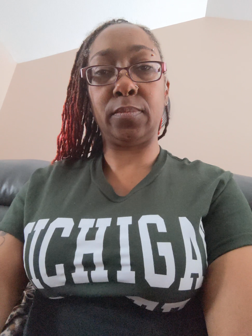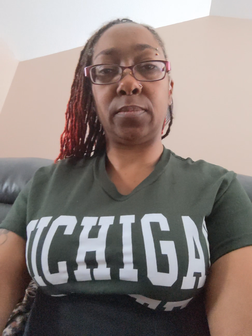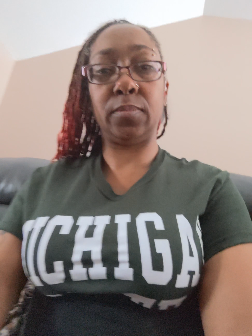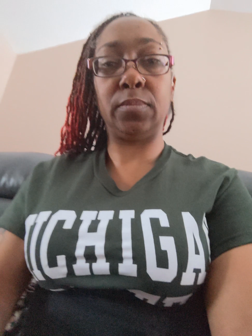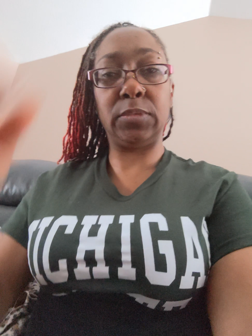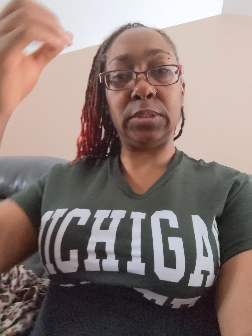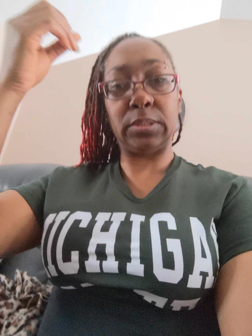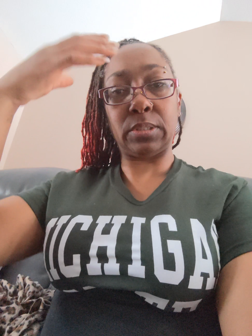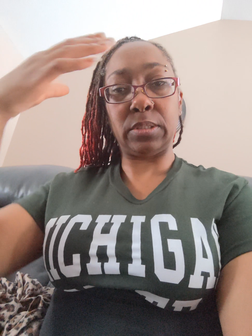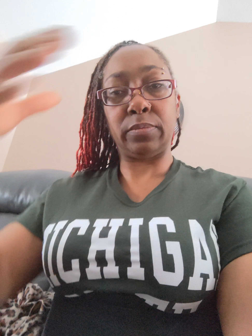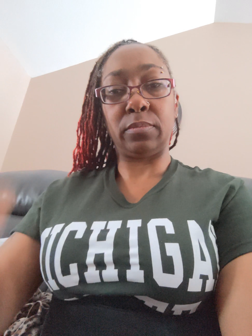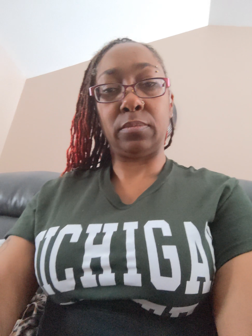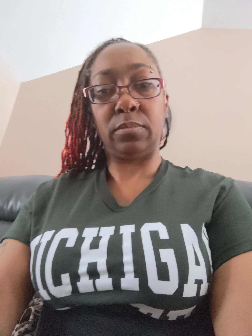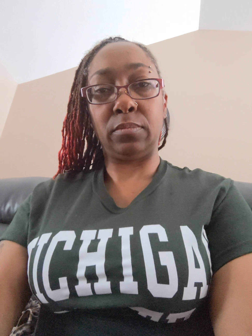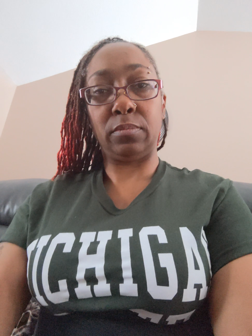shower